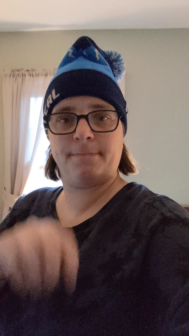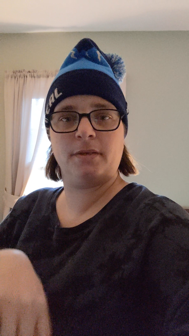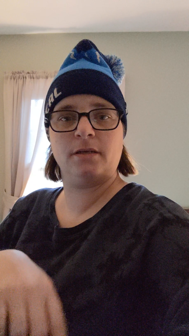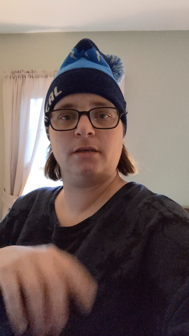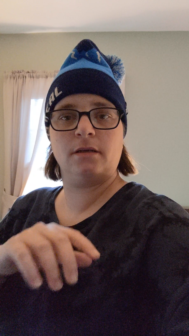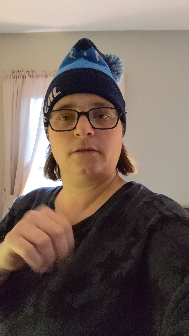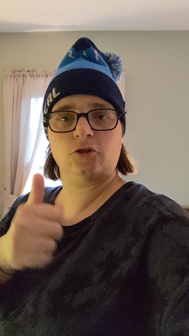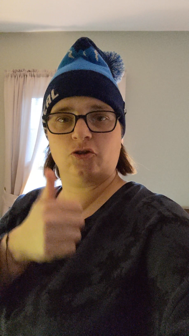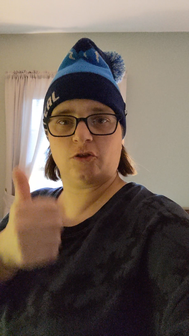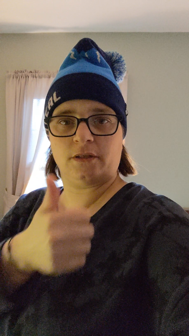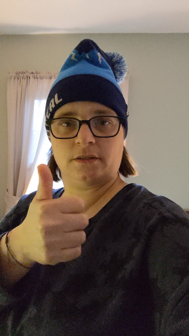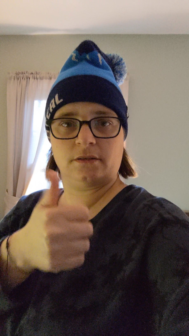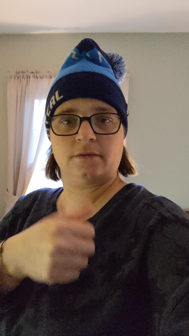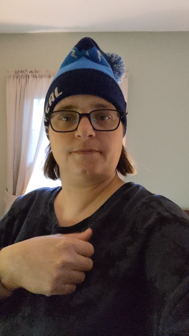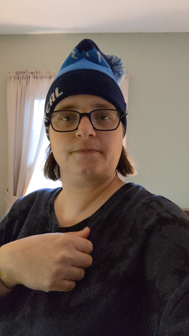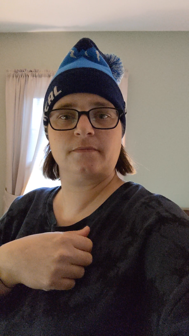chase